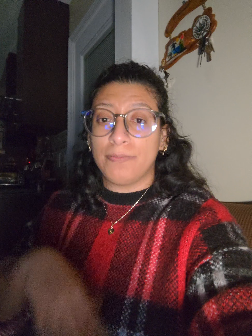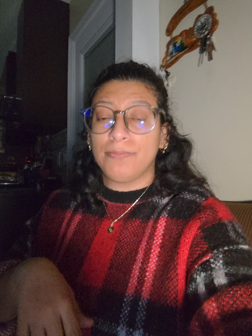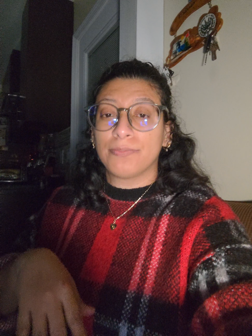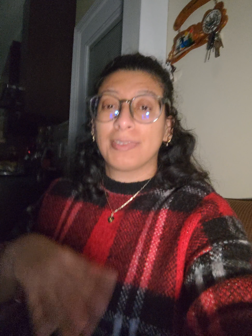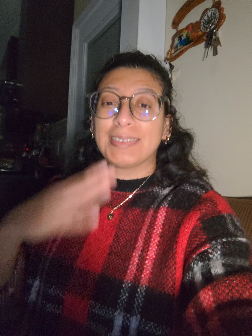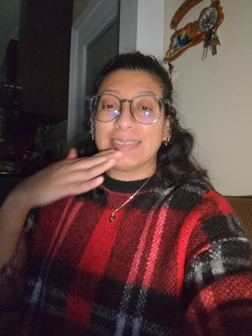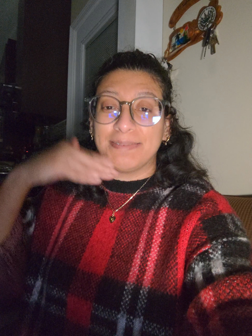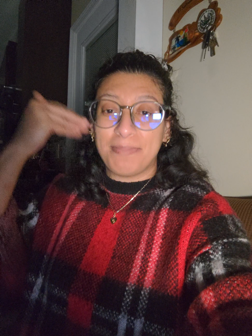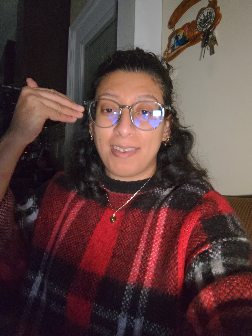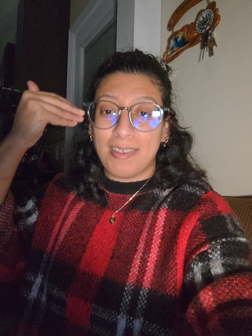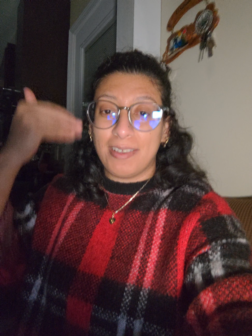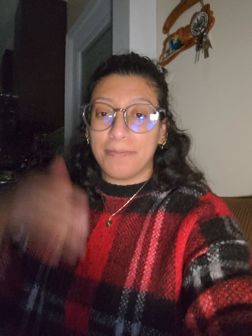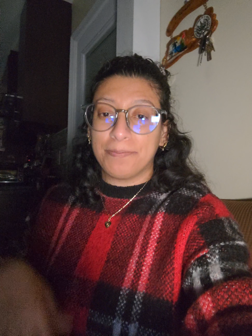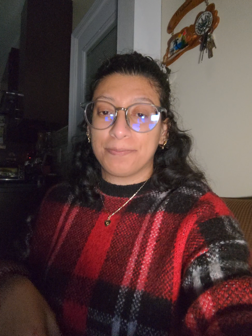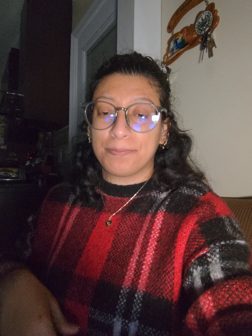smile